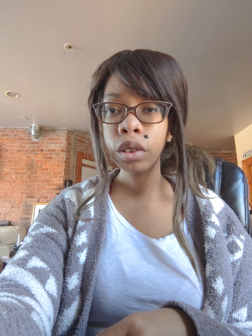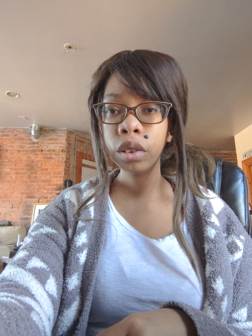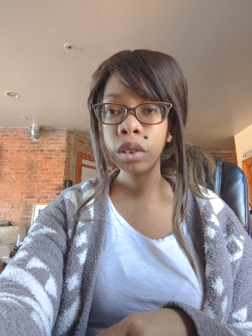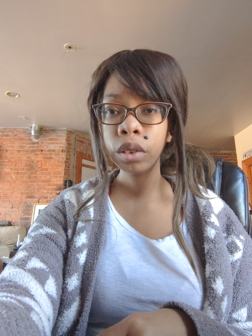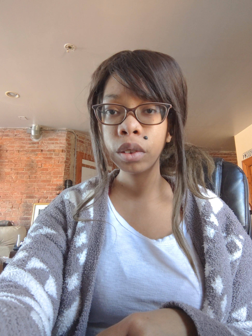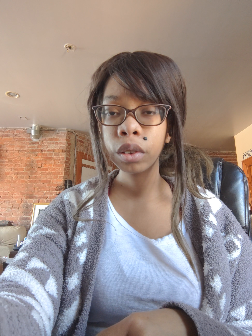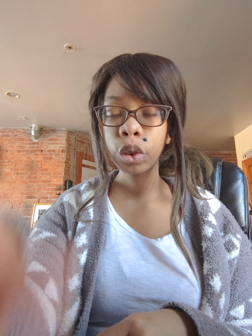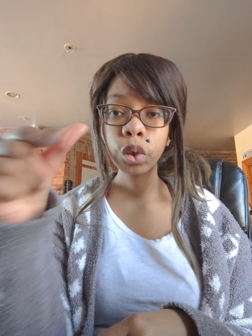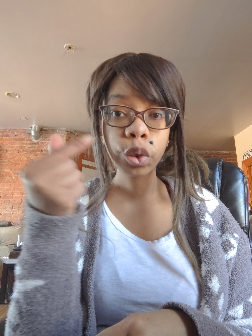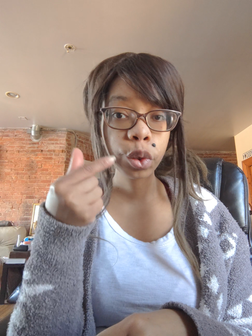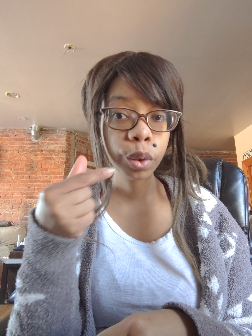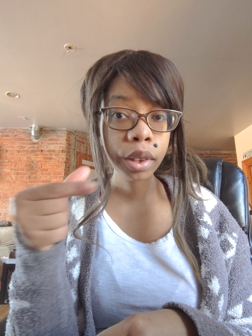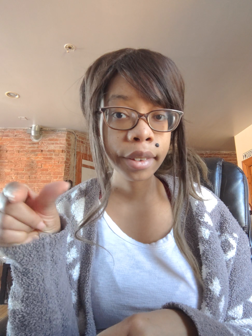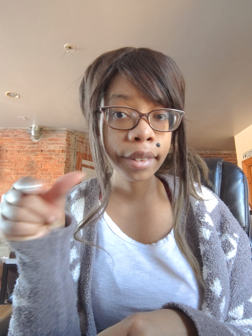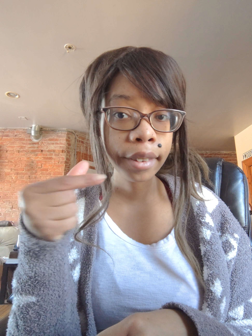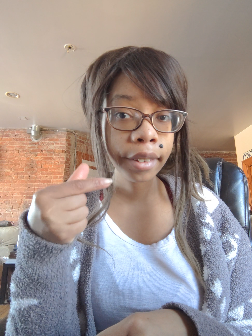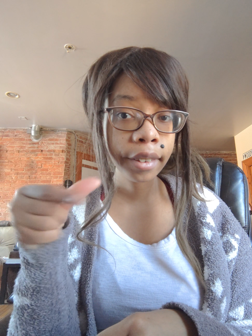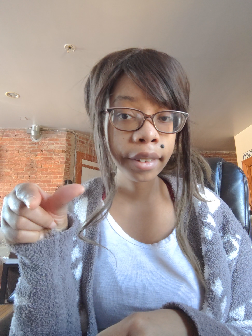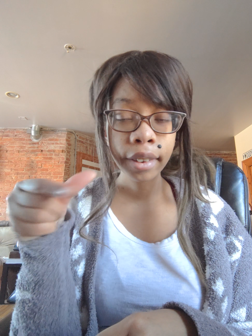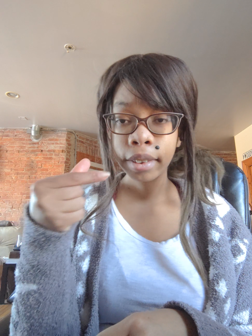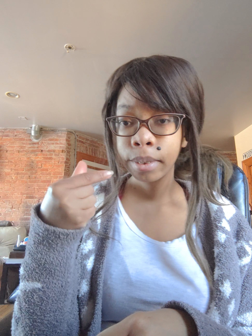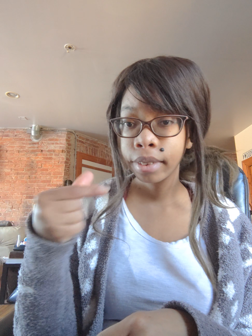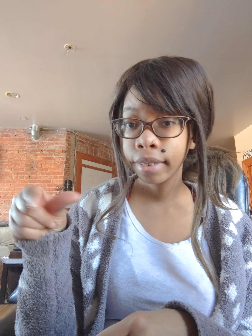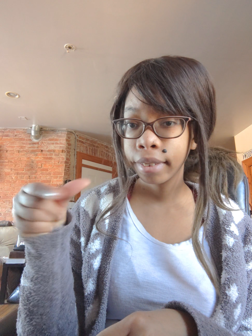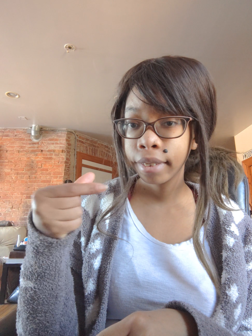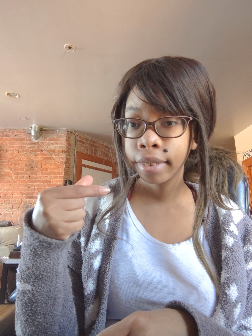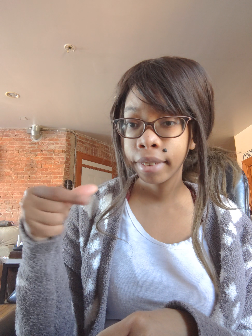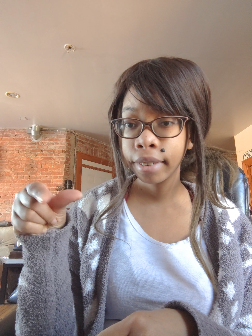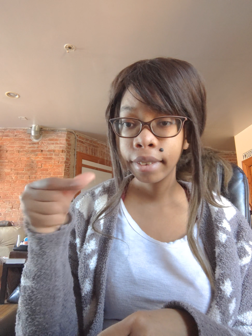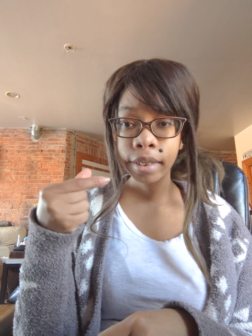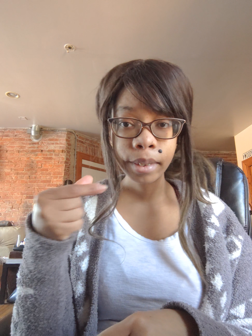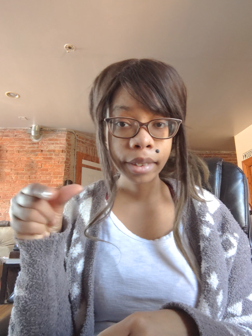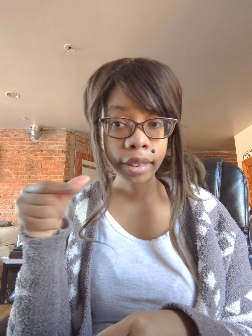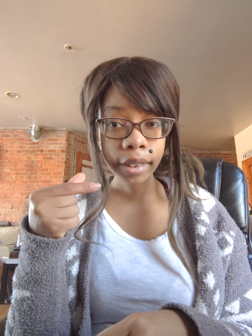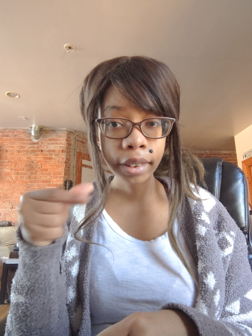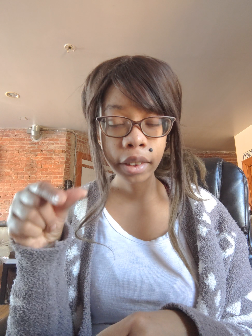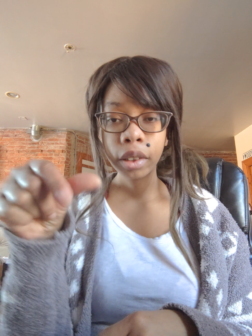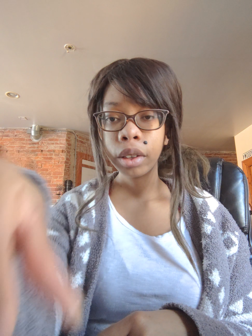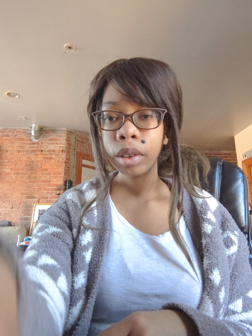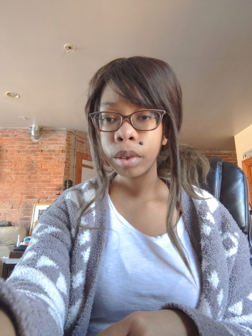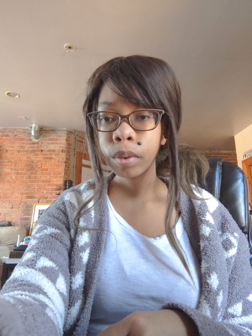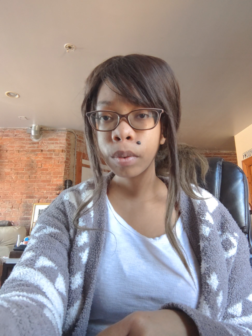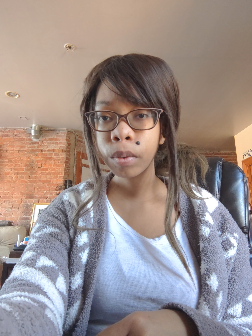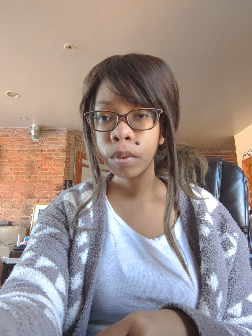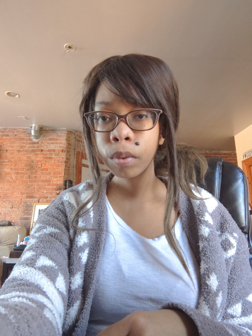green